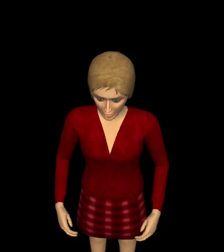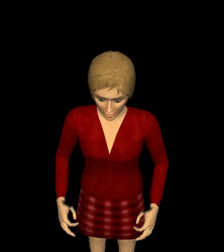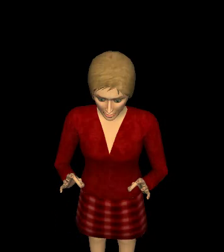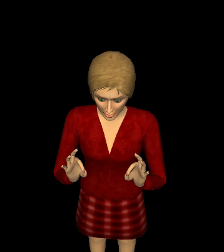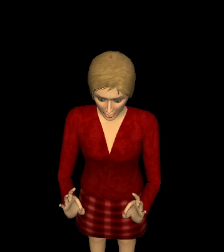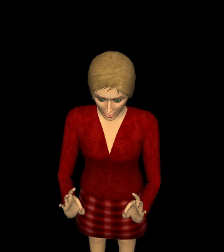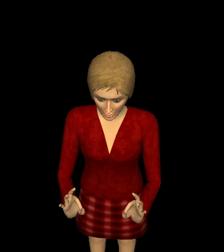فقط